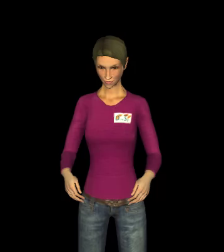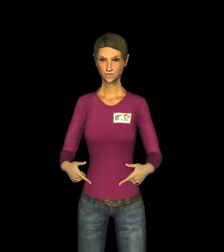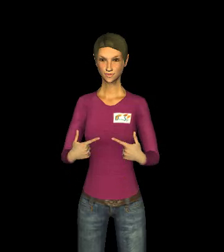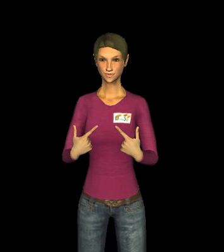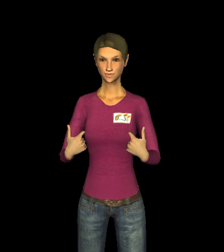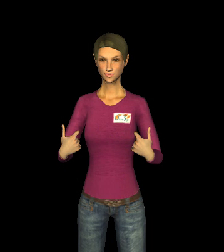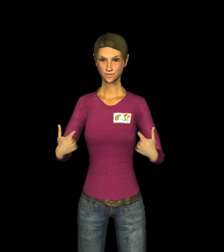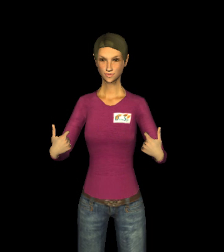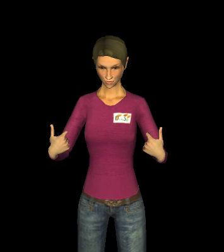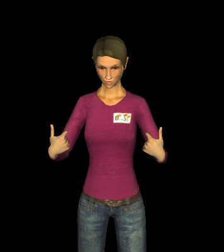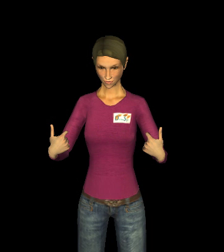مواد